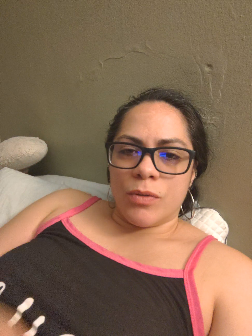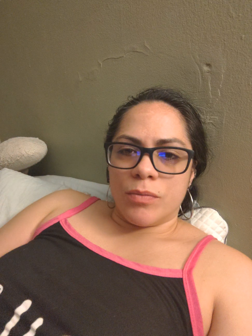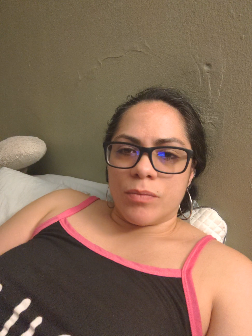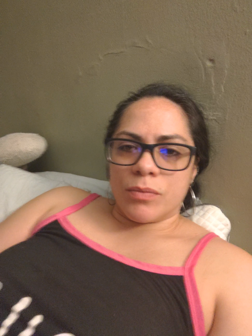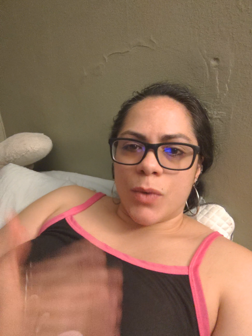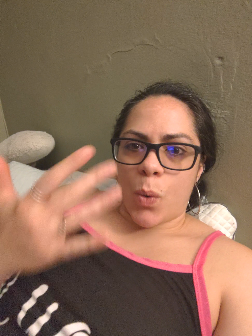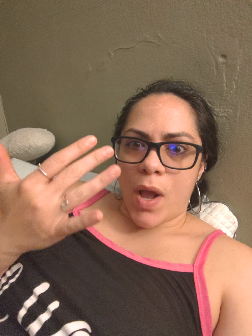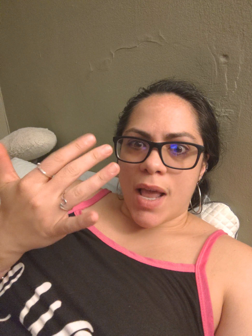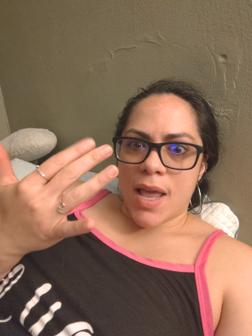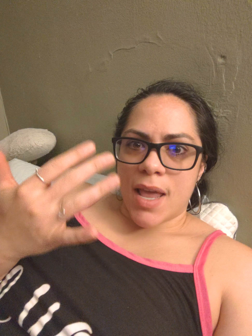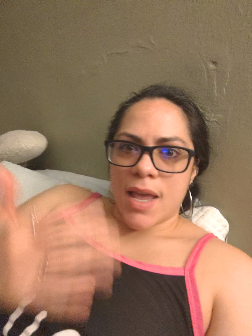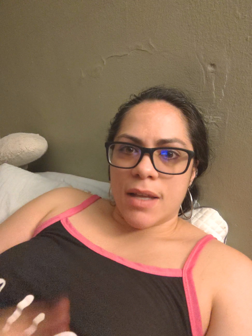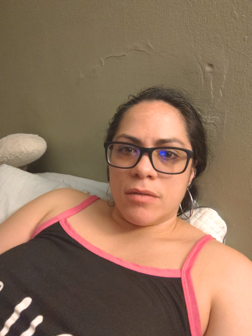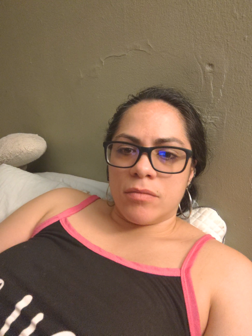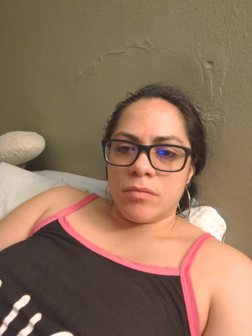wait